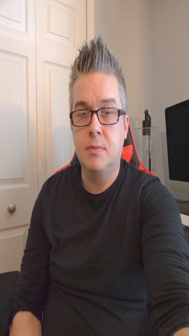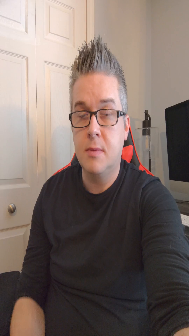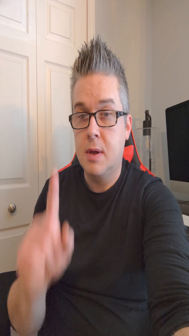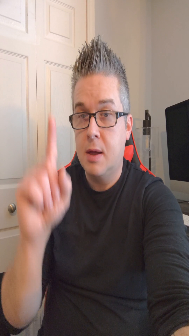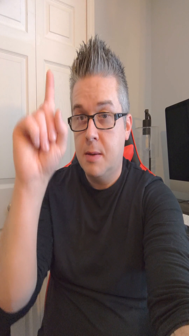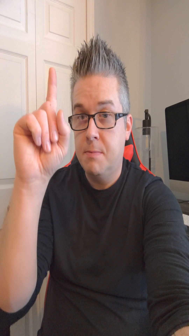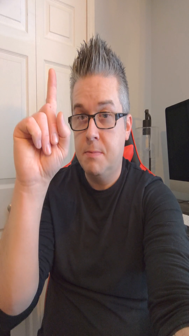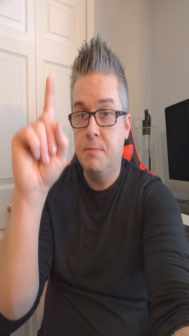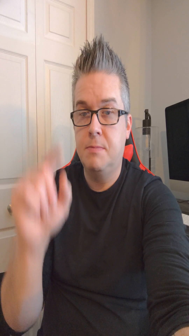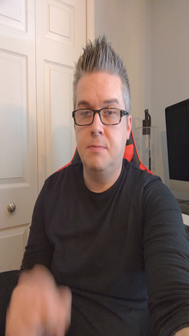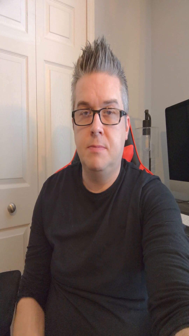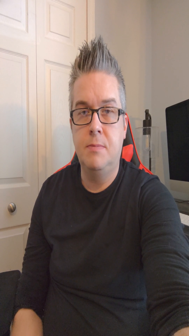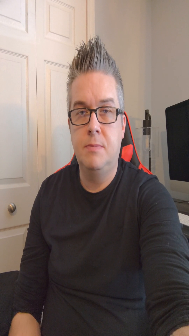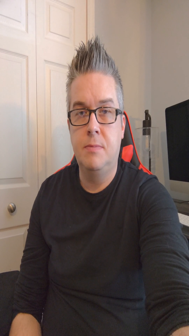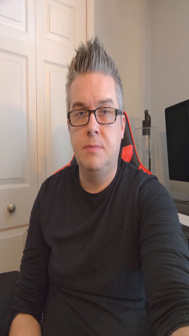up